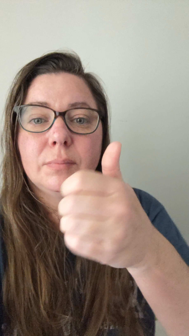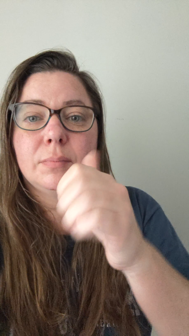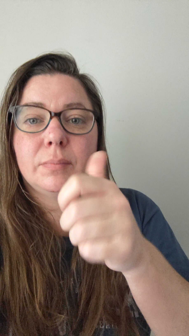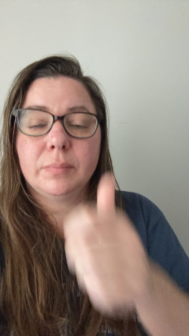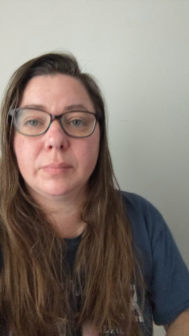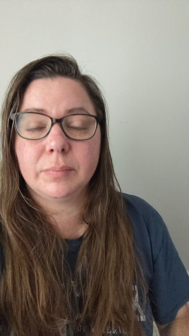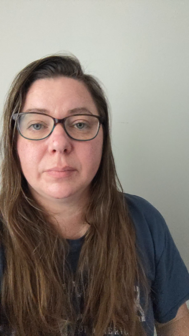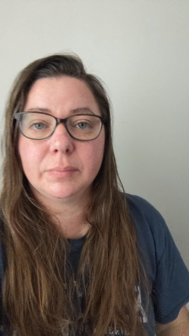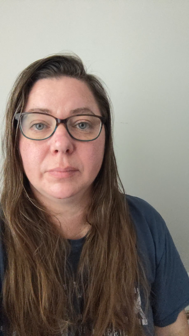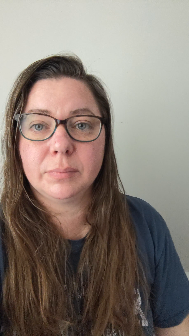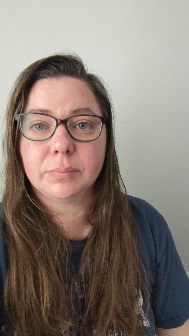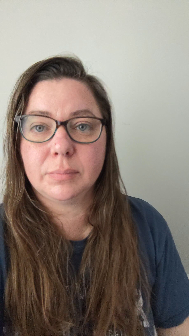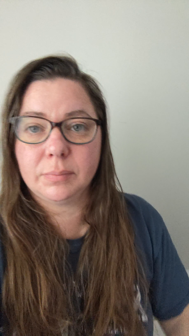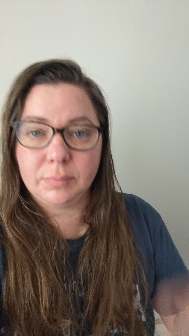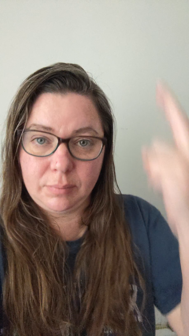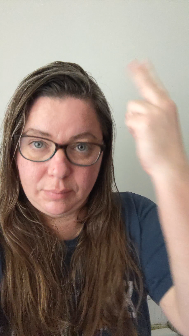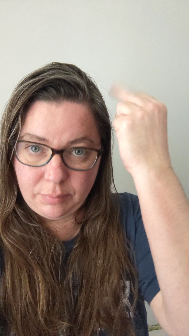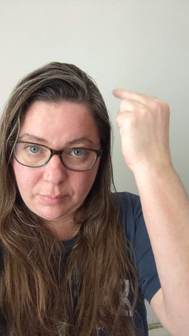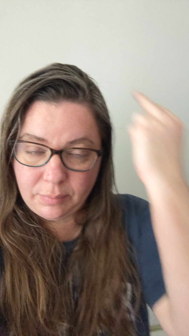rabbit